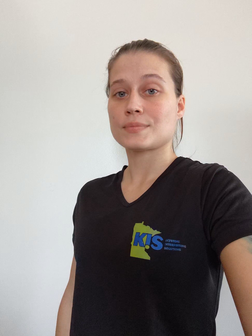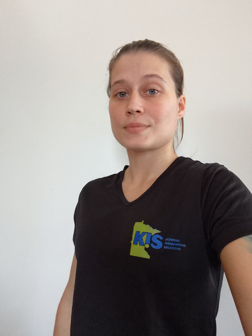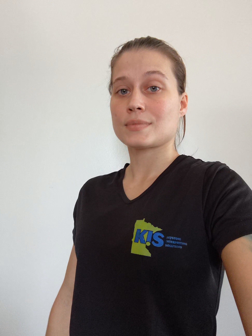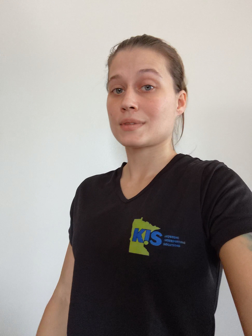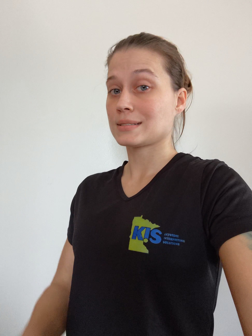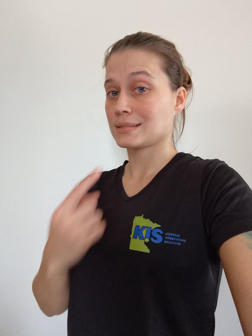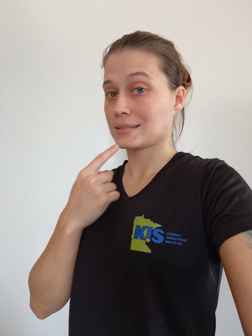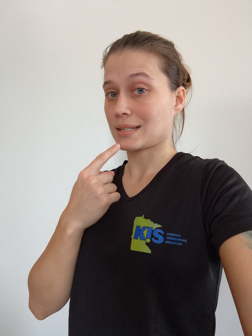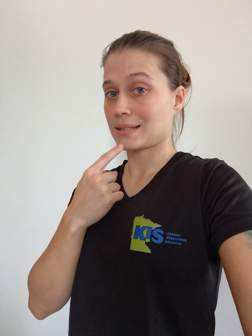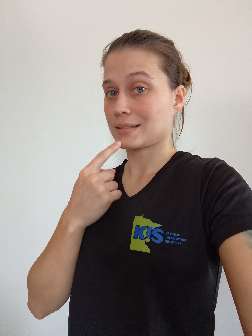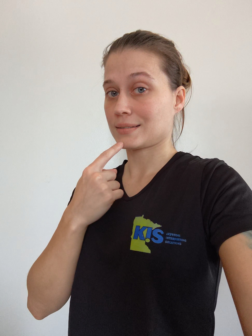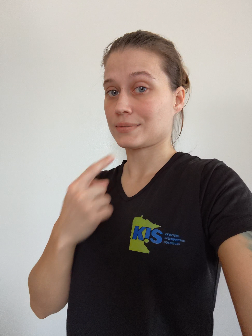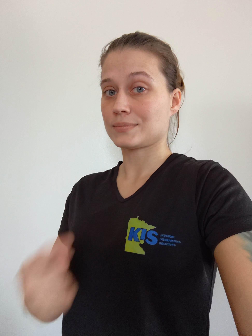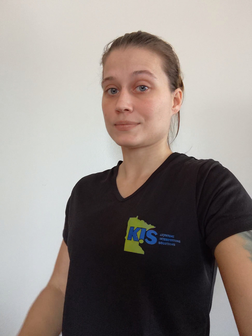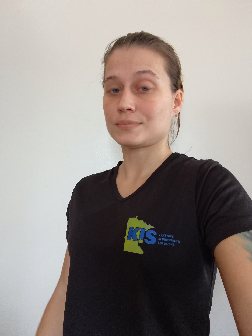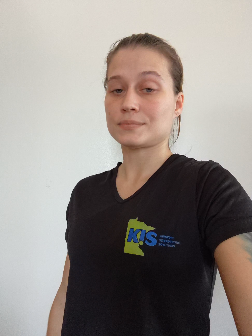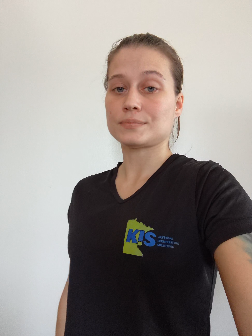say